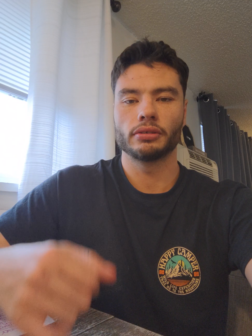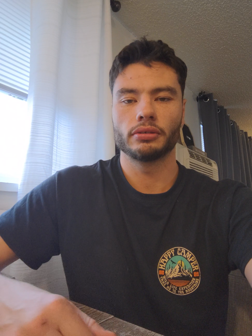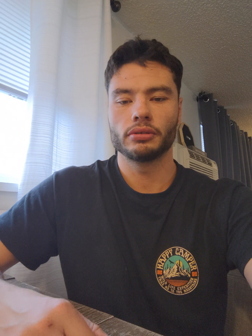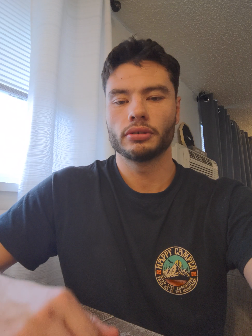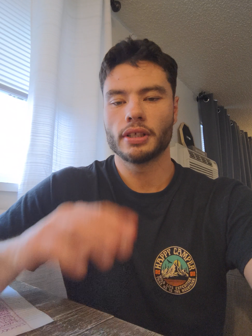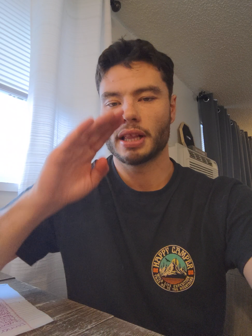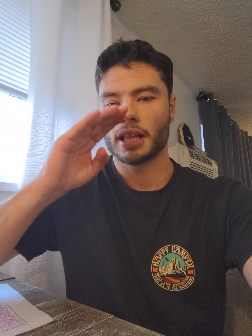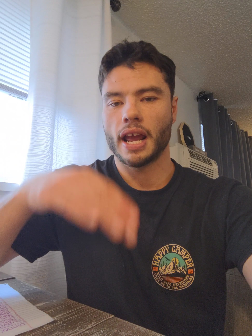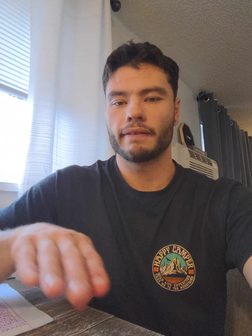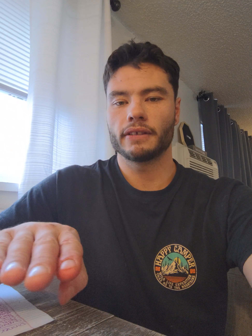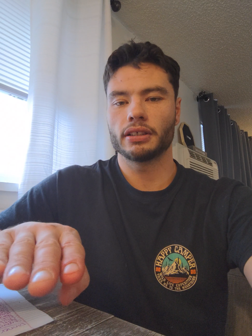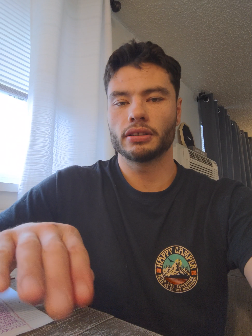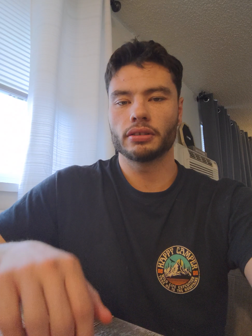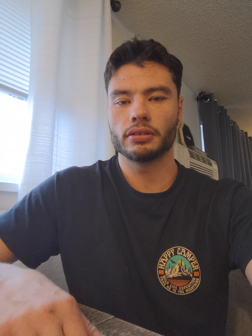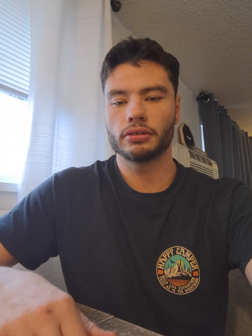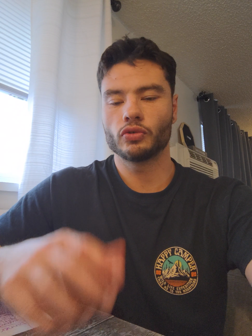elephant